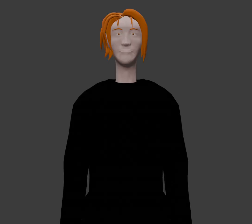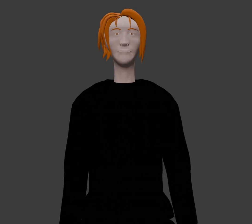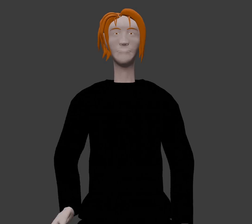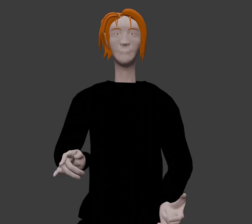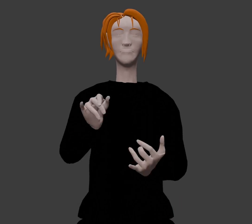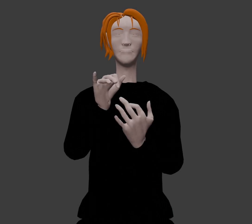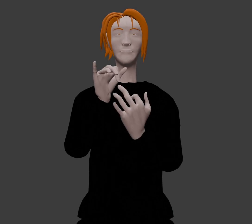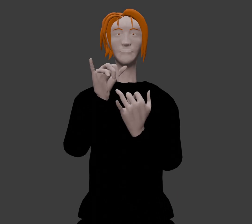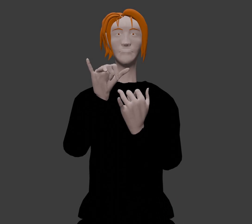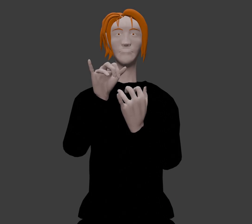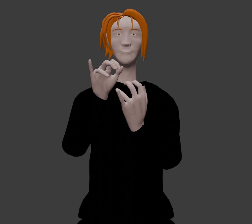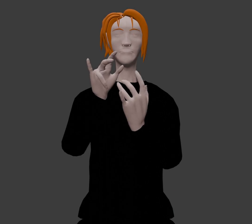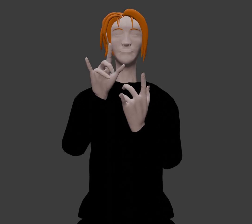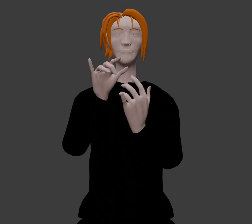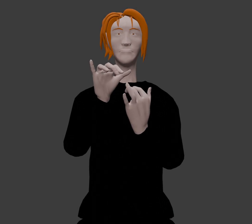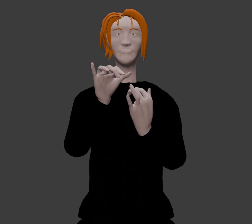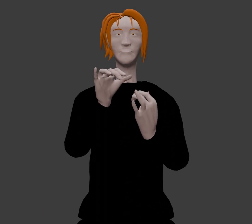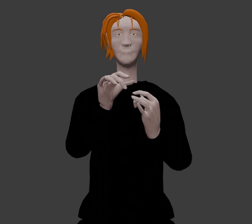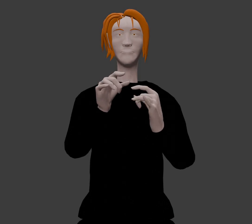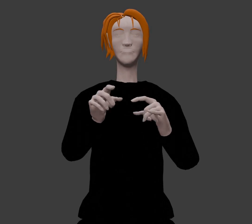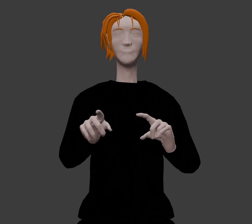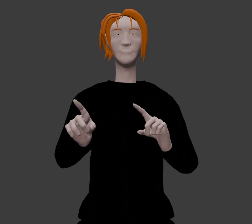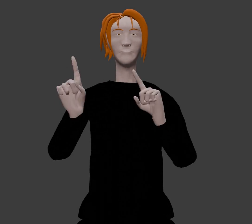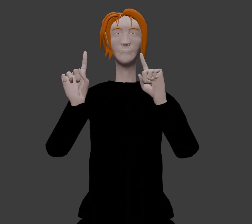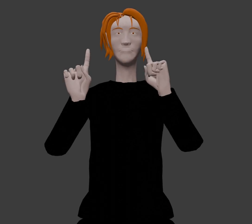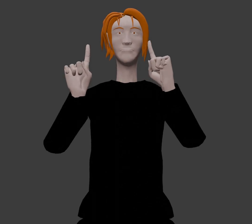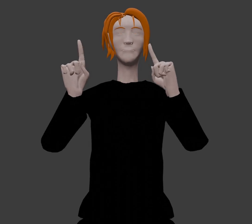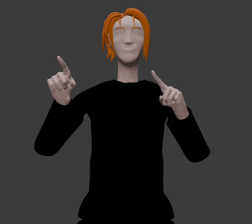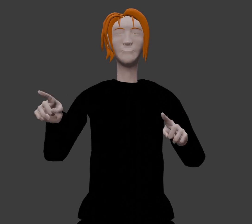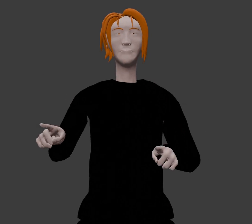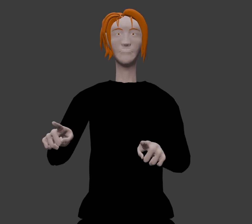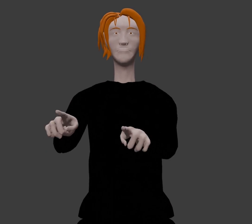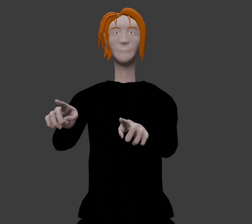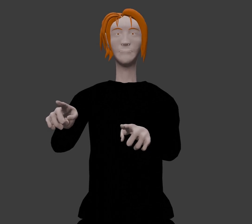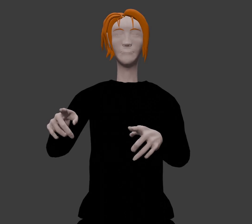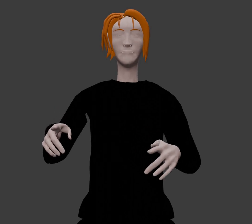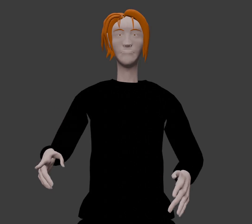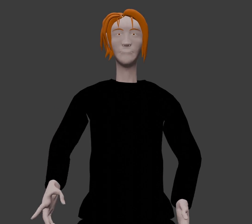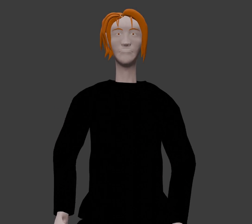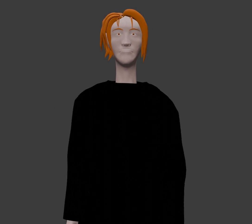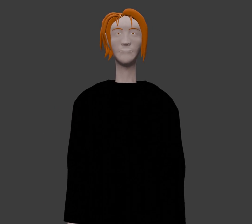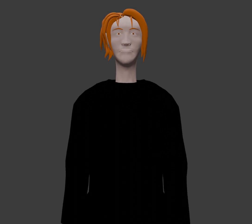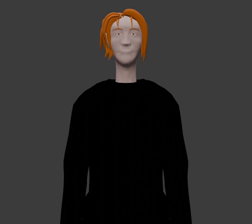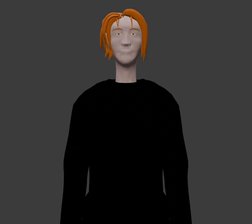Bargin